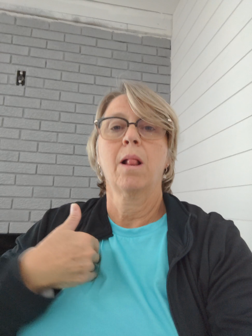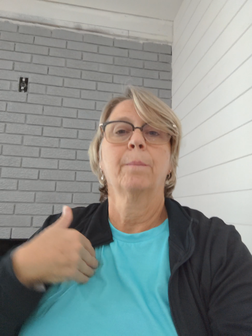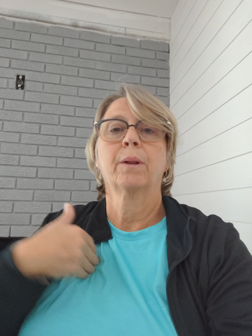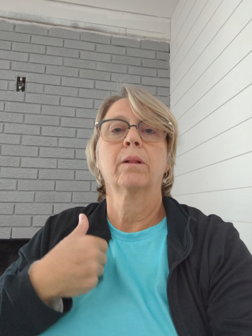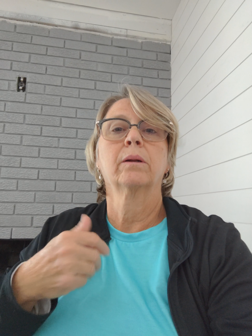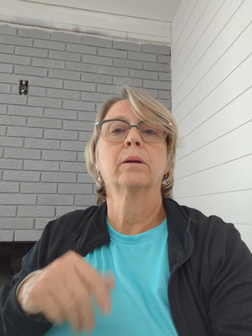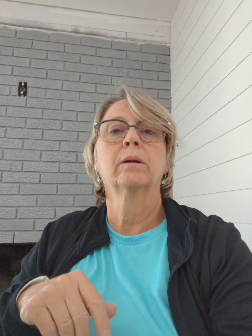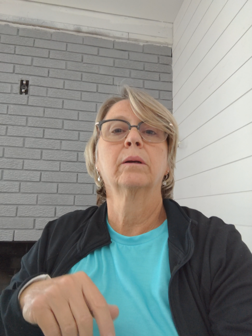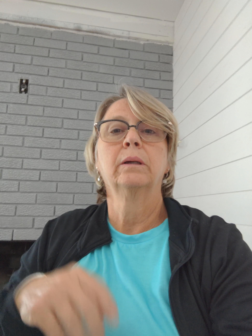animal